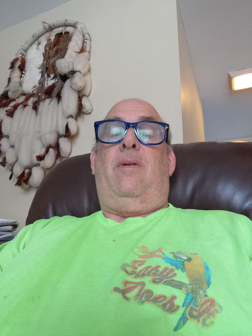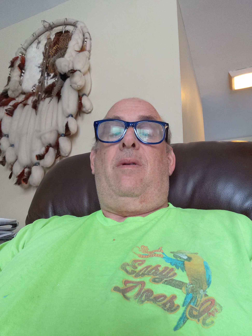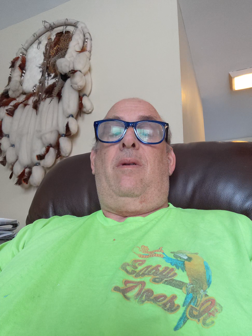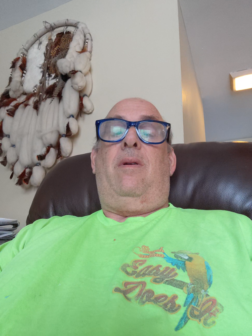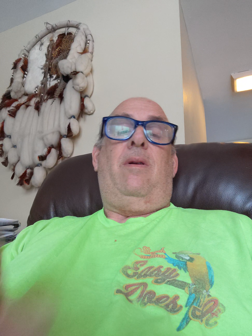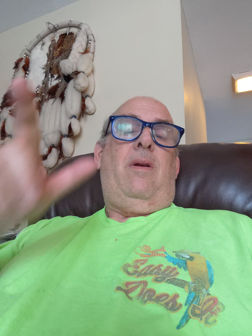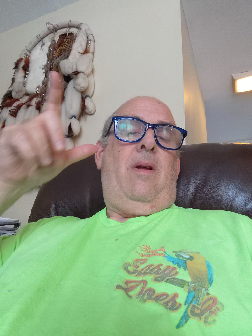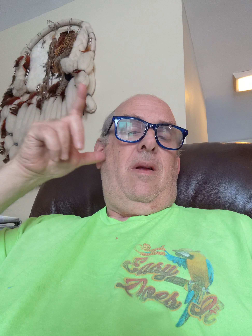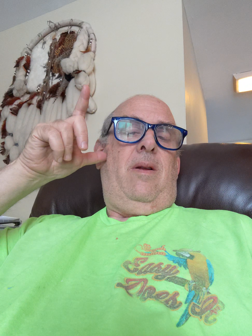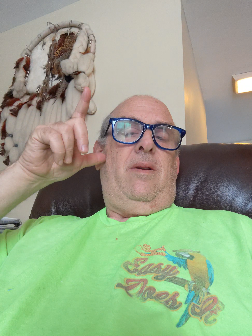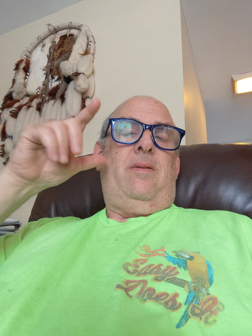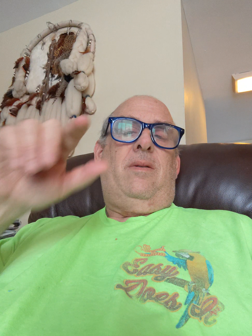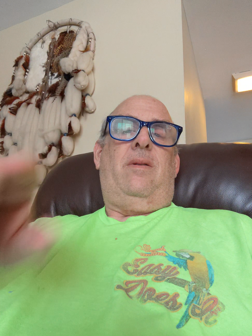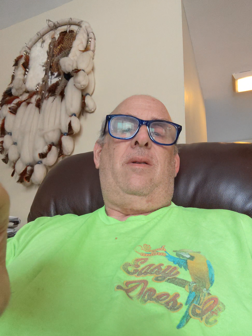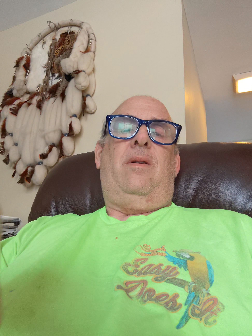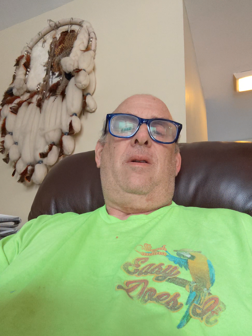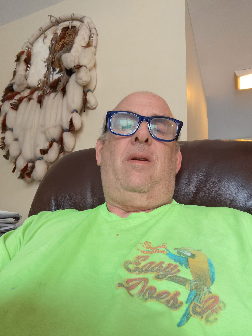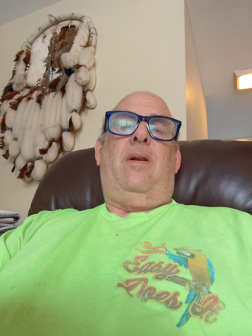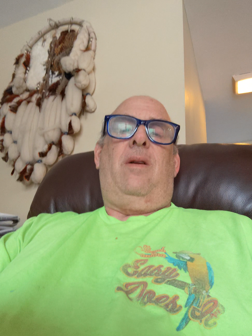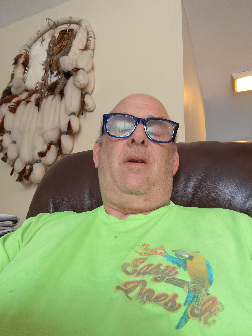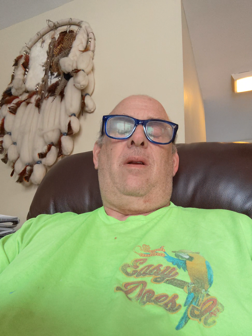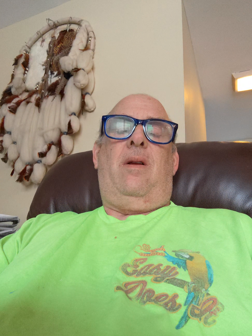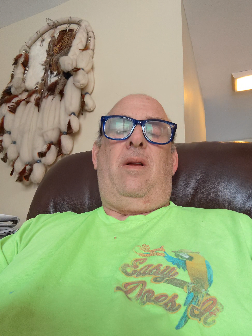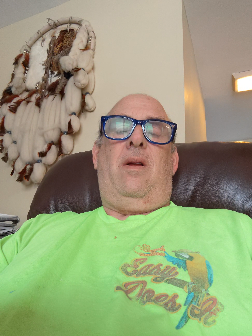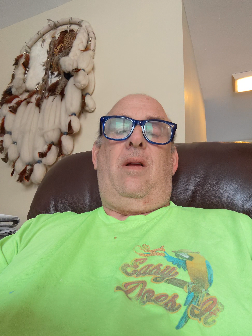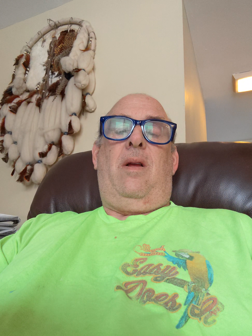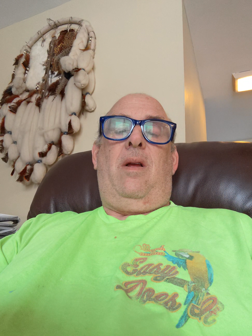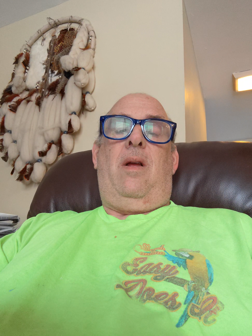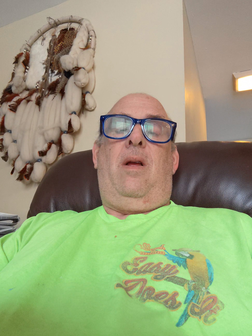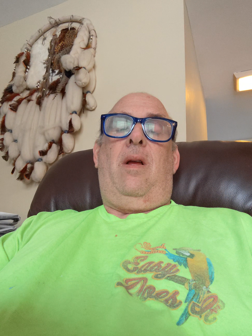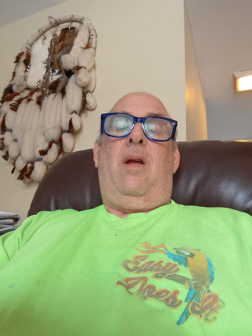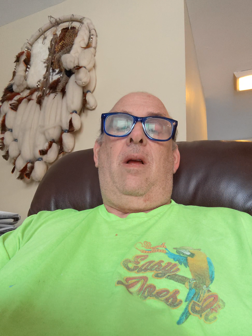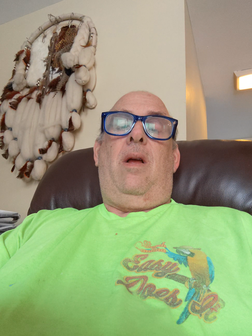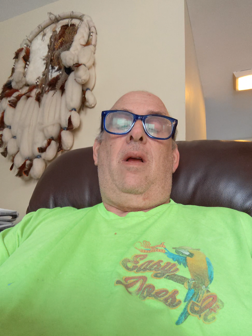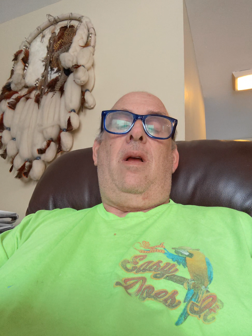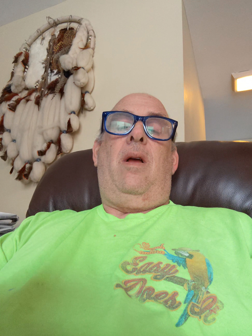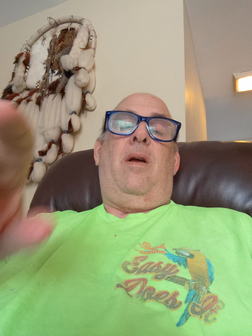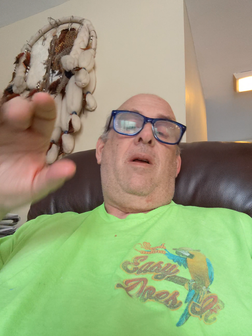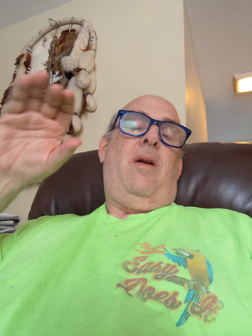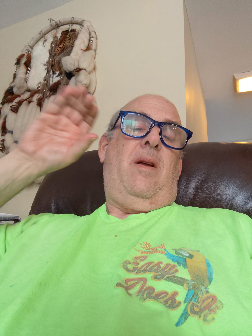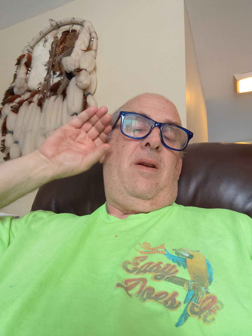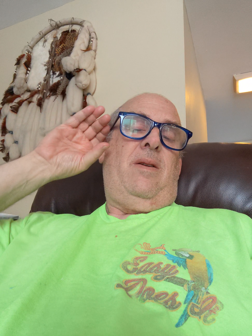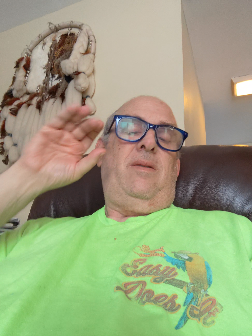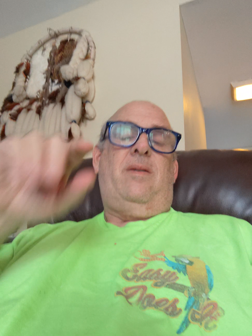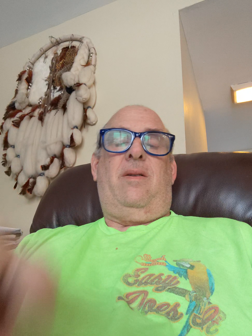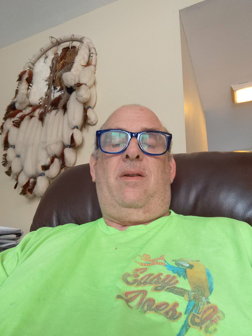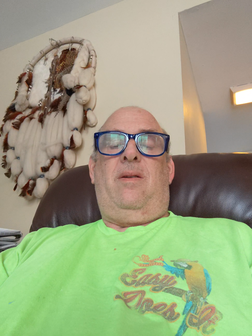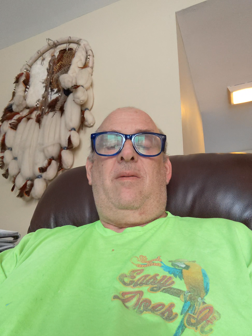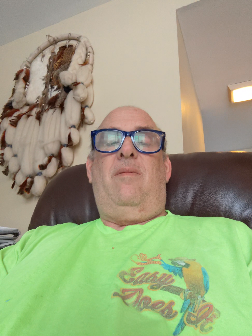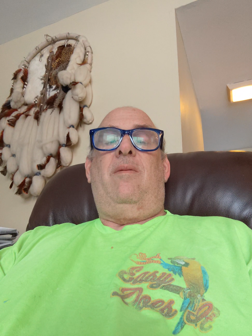listen